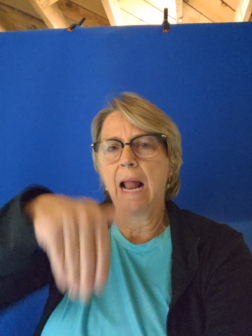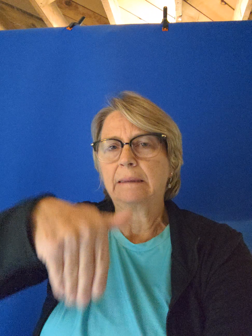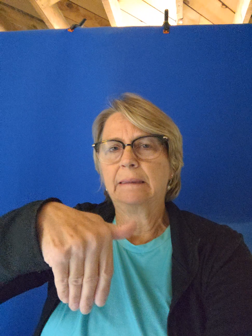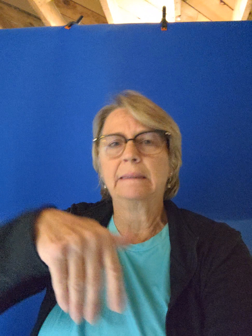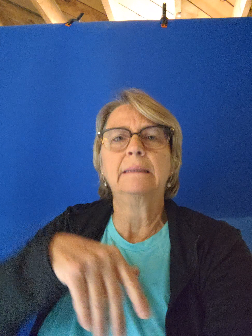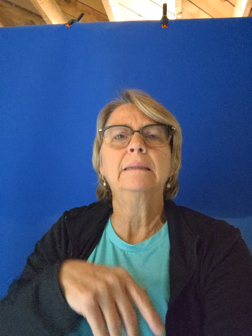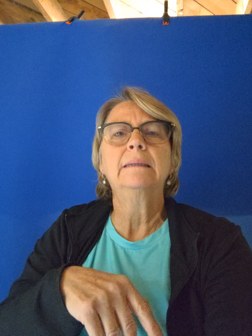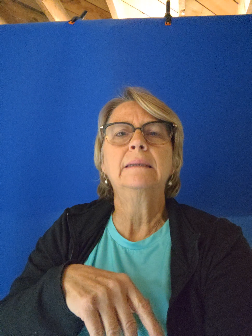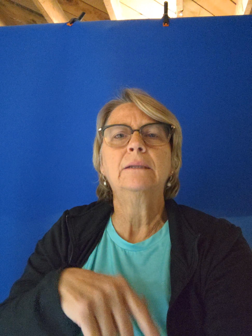night